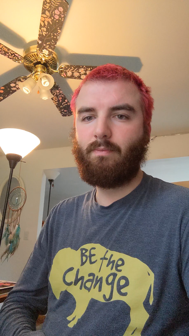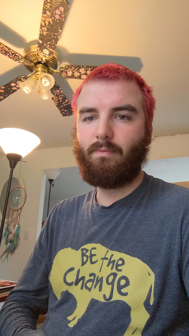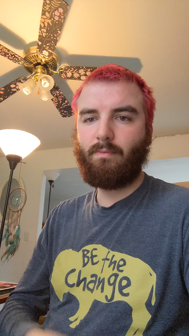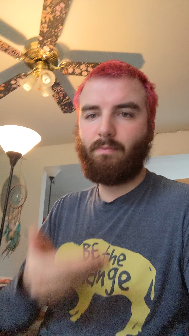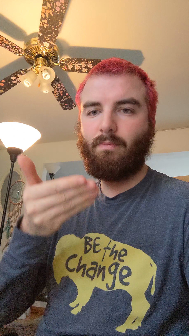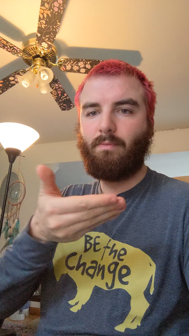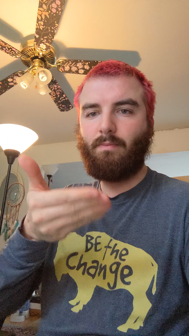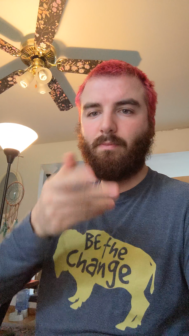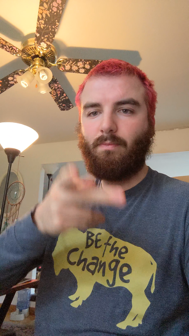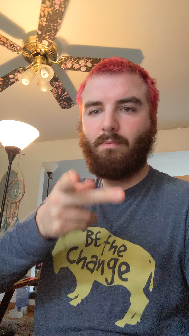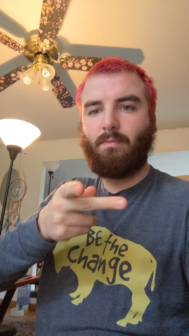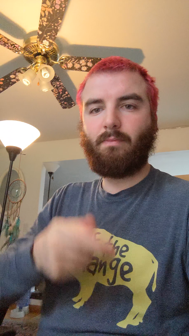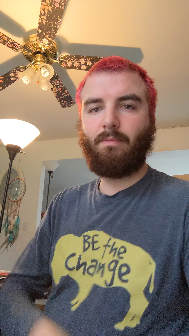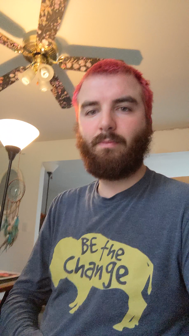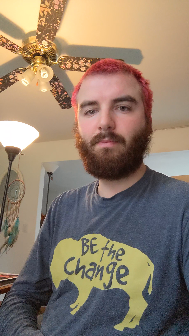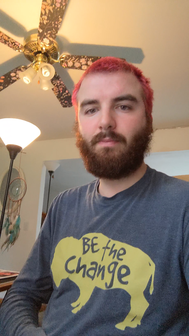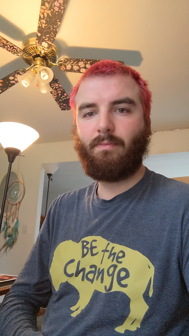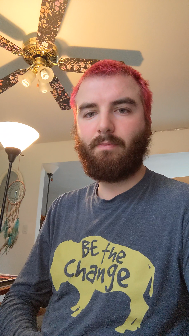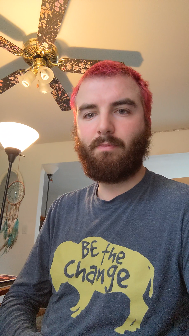babysitter